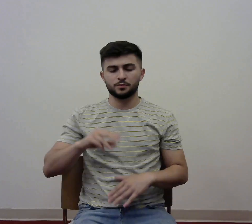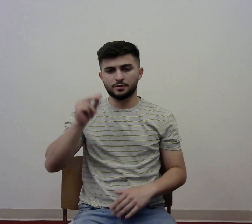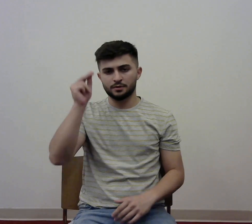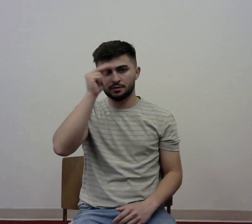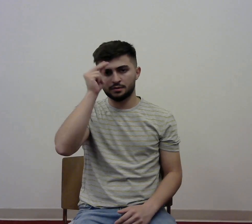təhsil